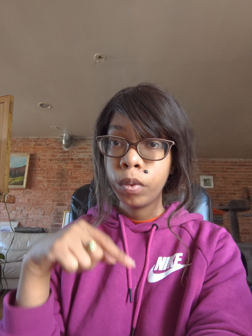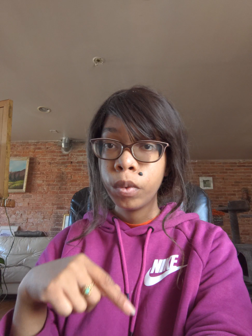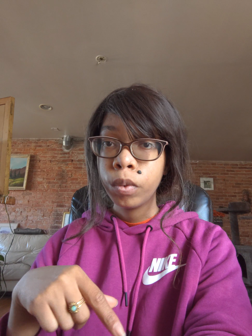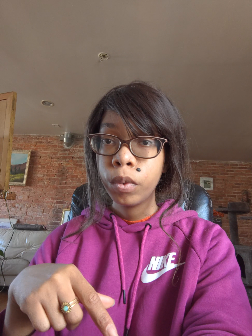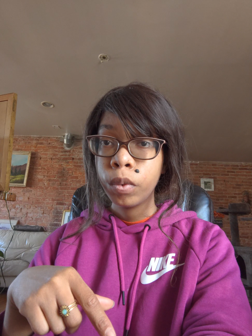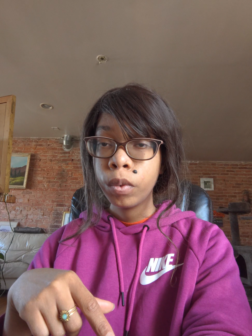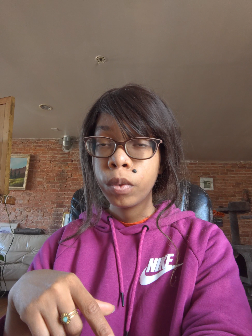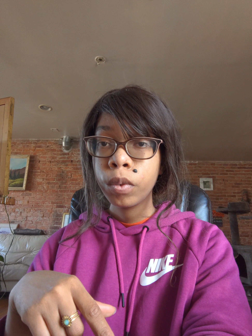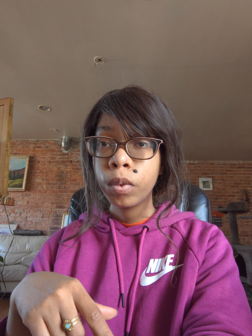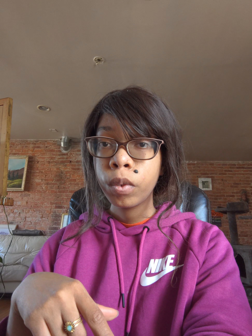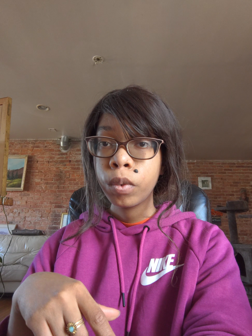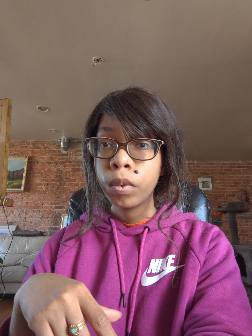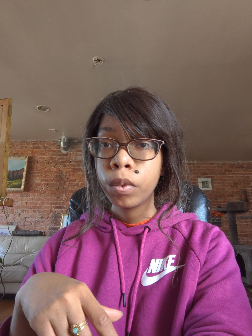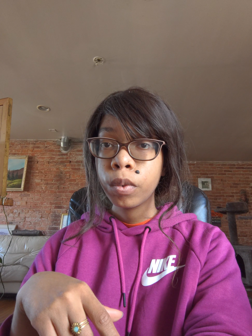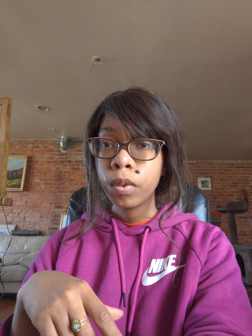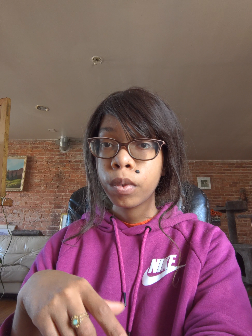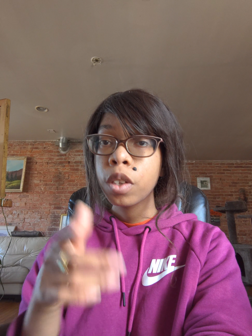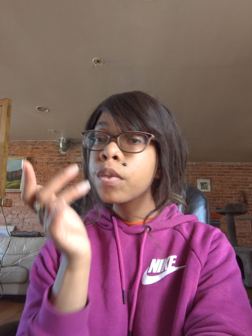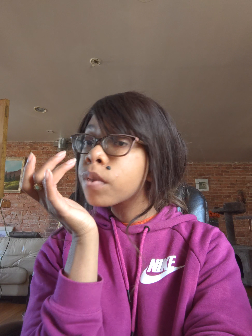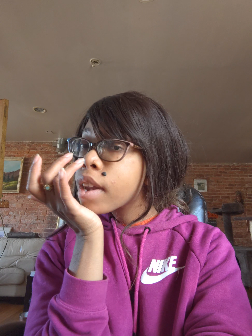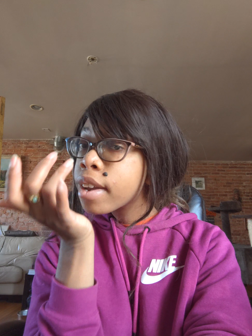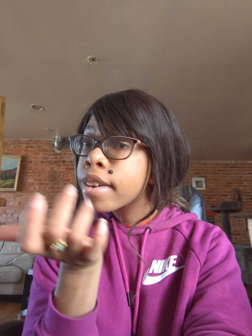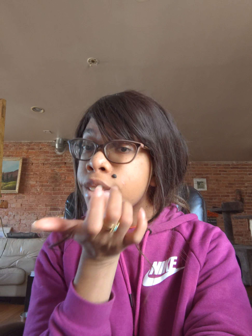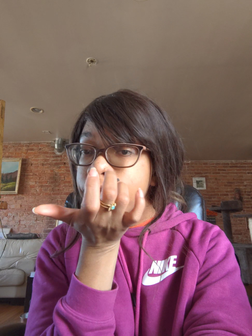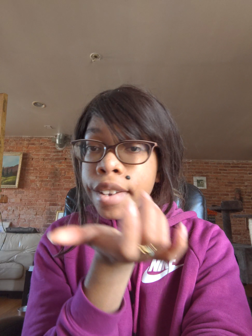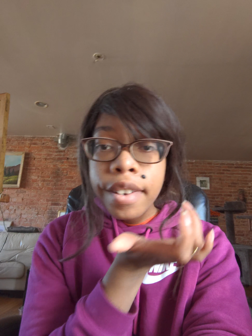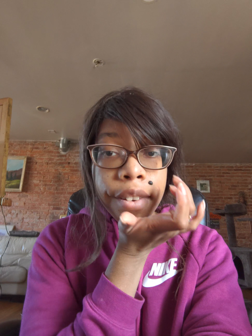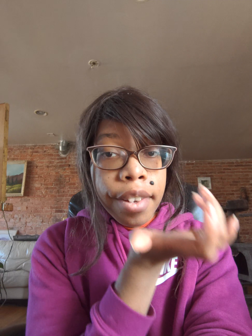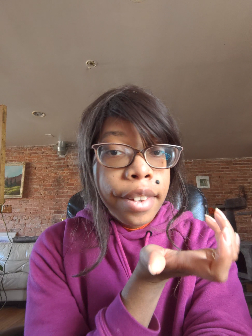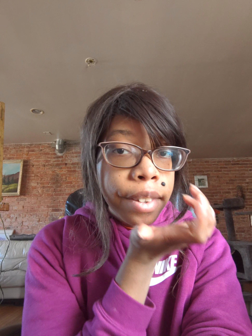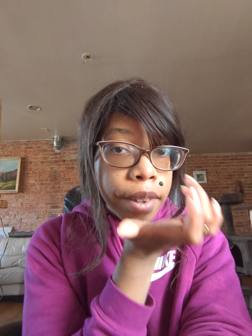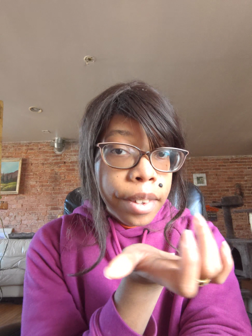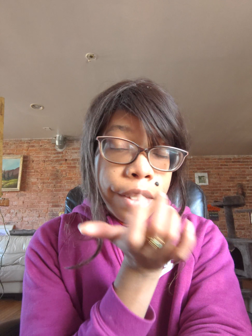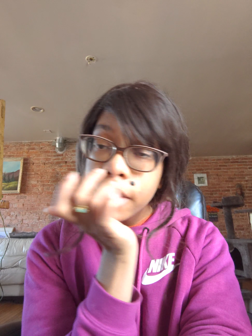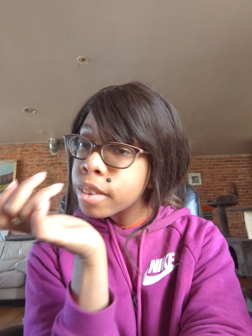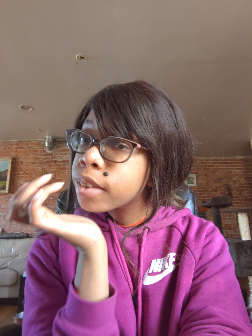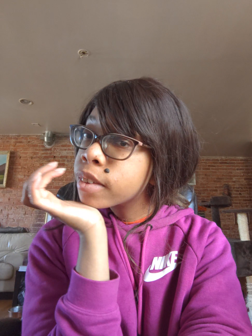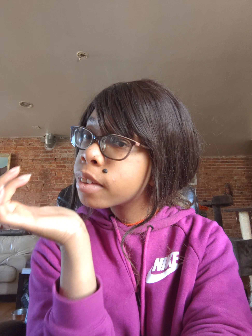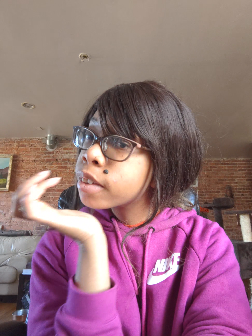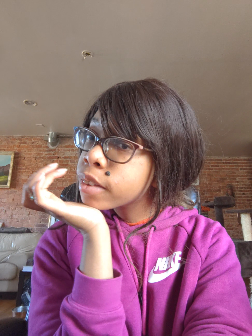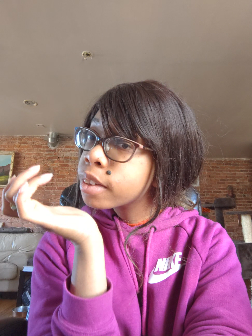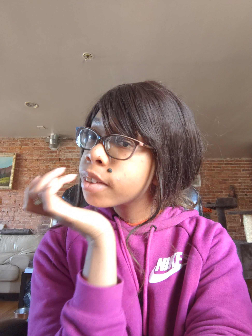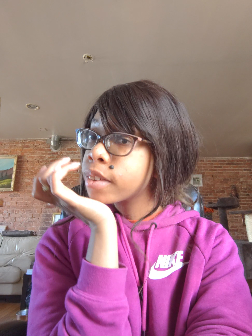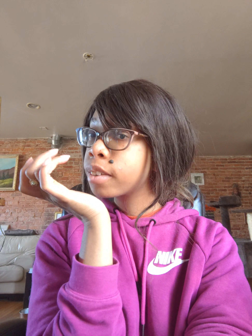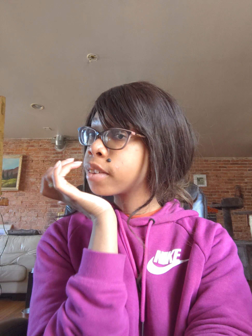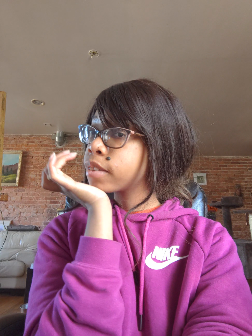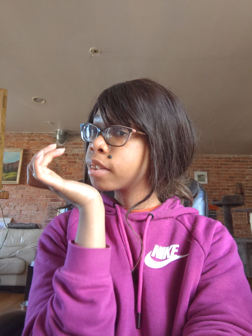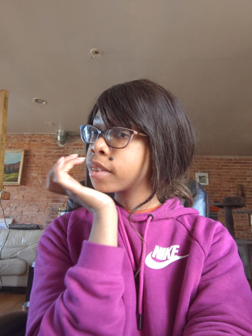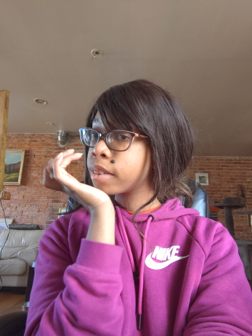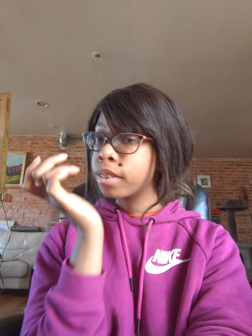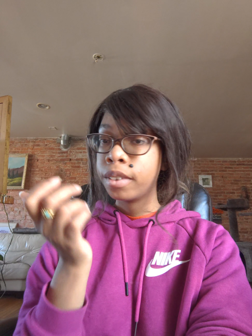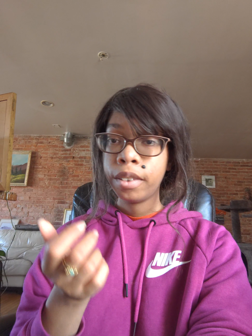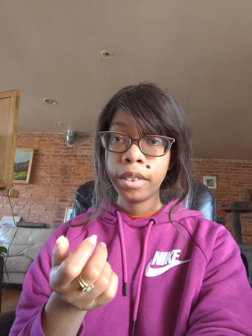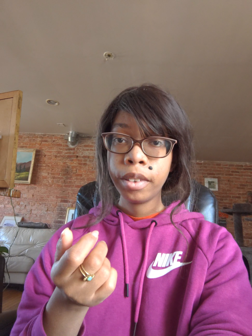grass